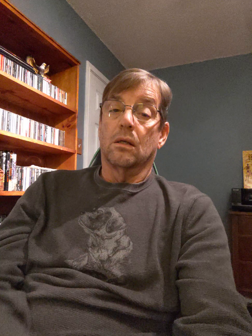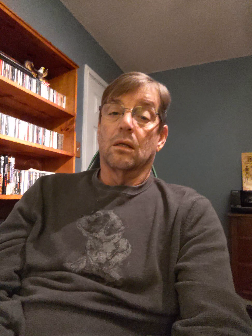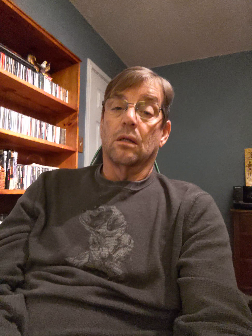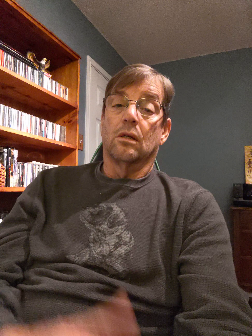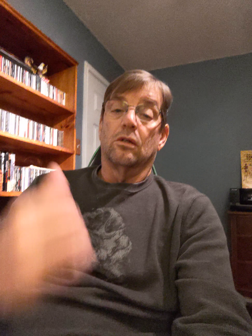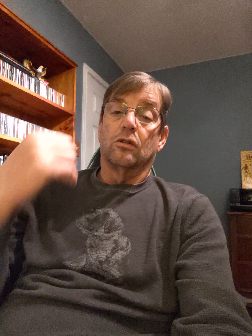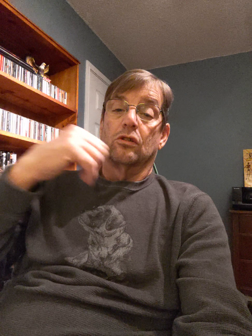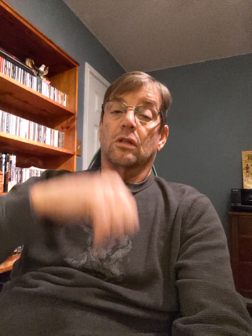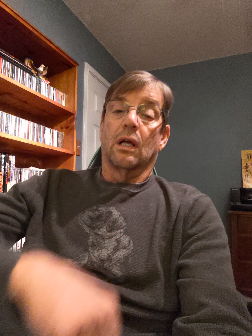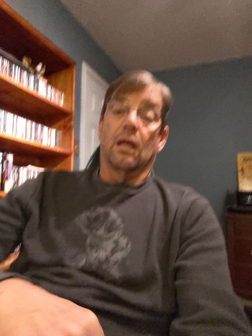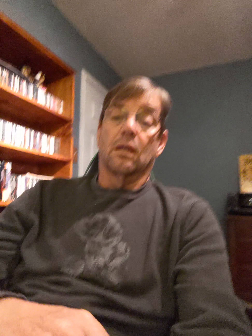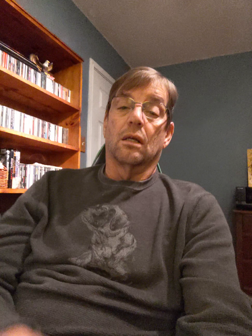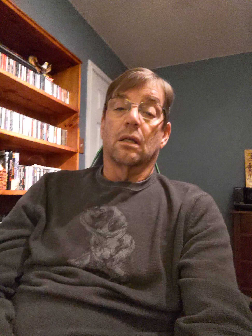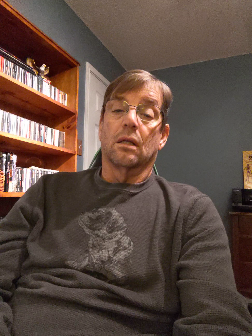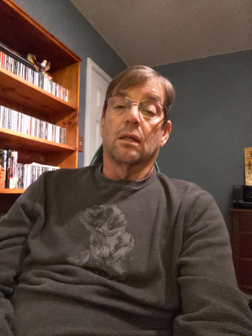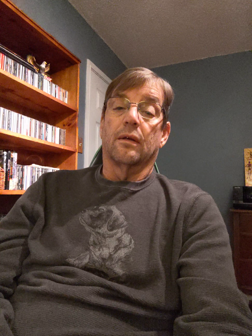jacket